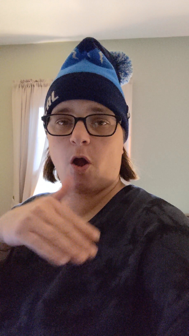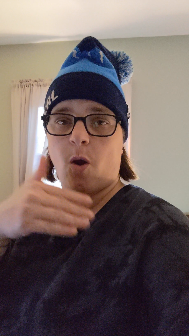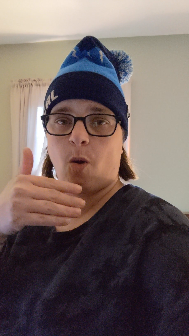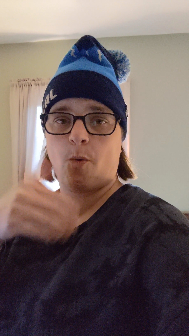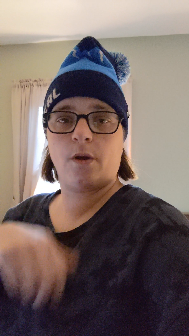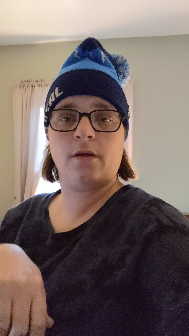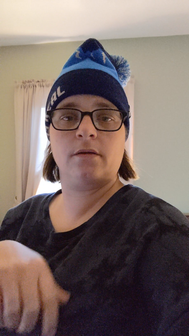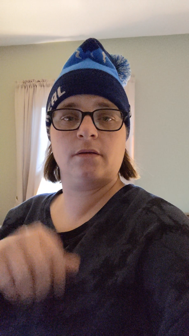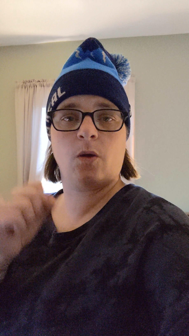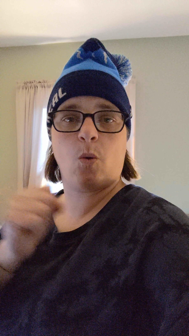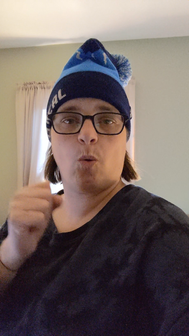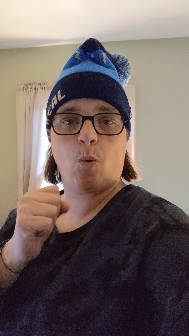cold